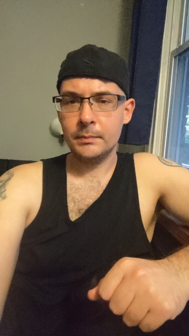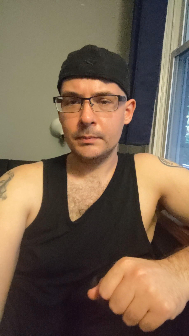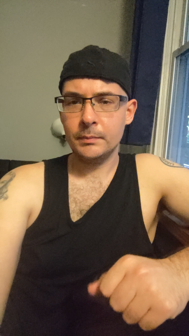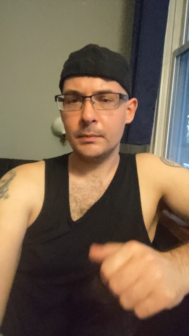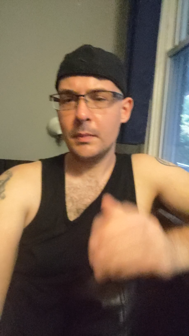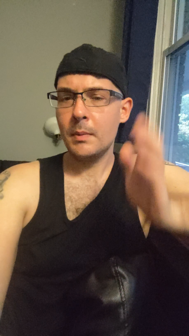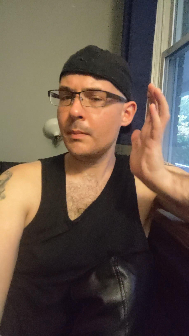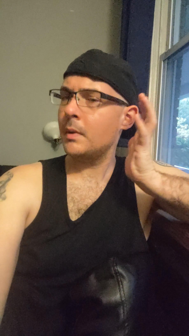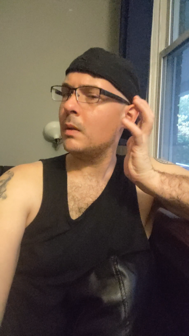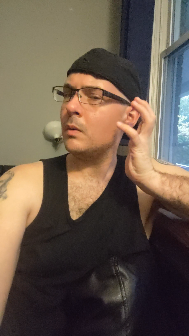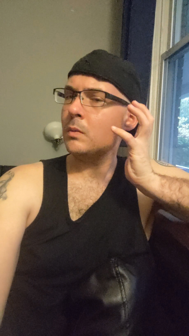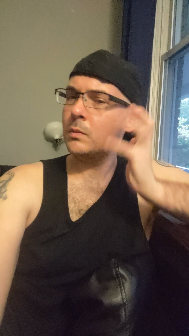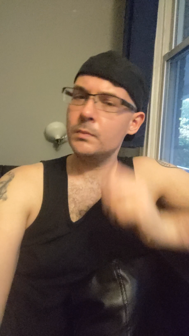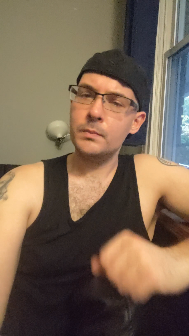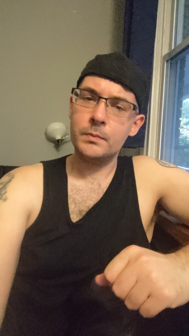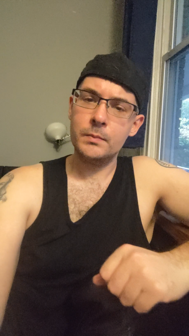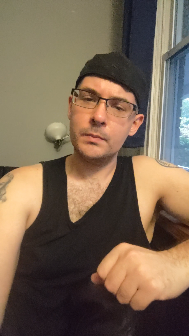pillow